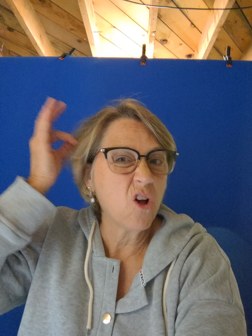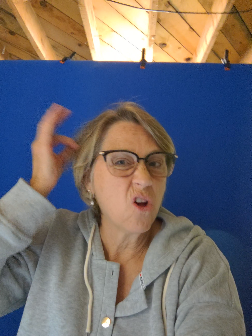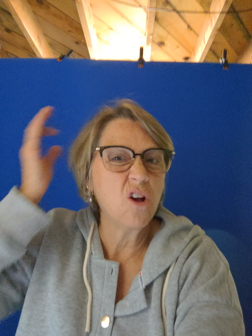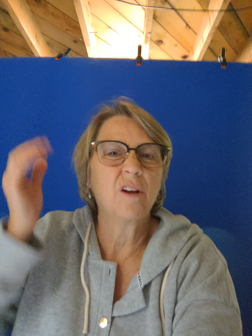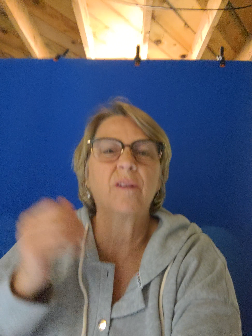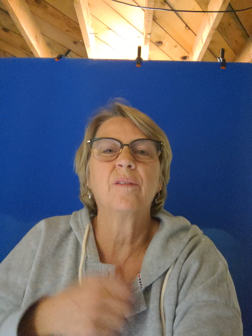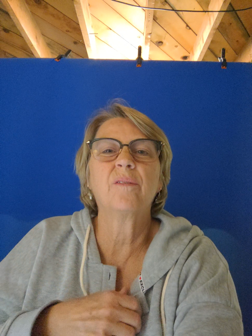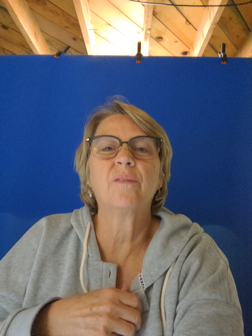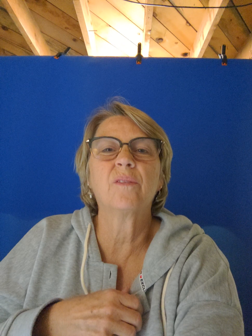hair